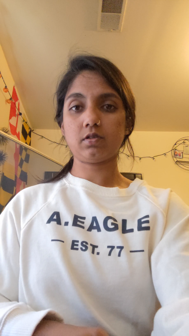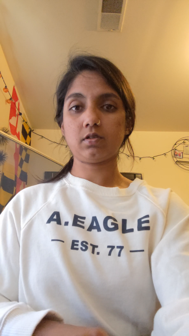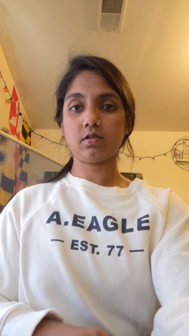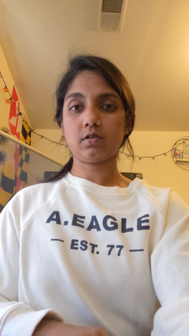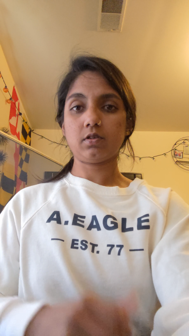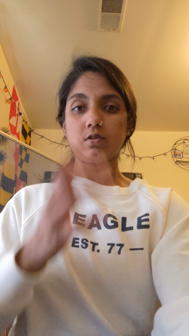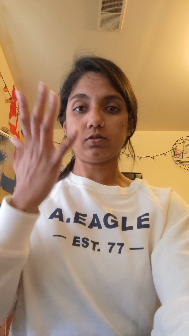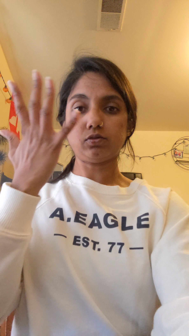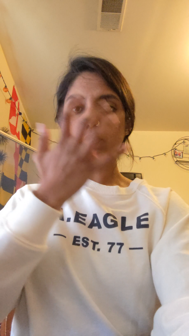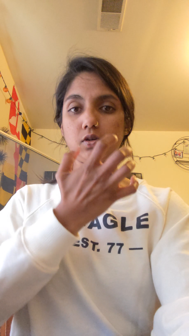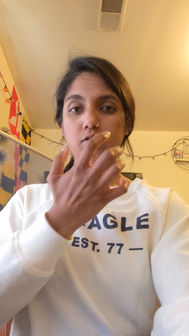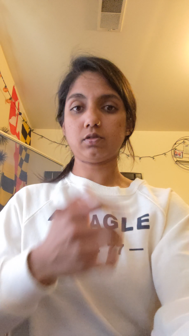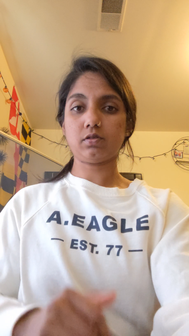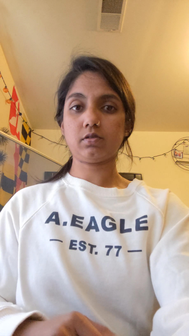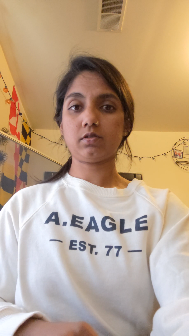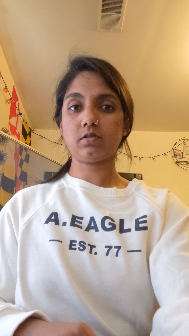dark